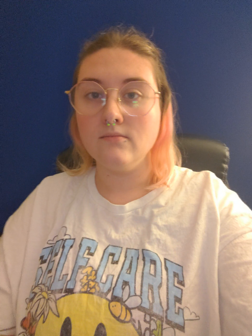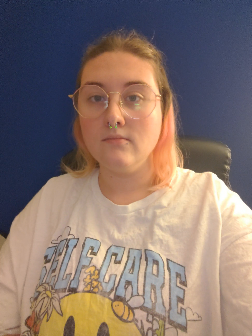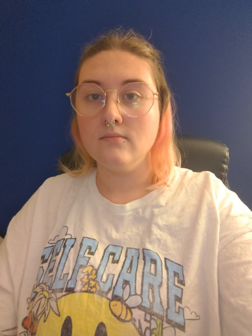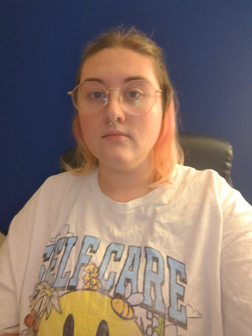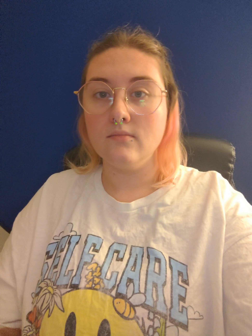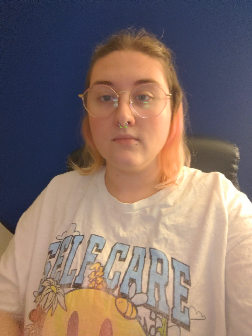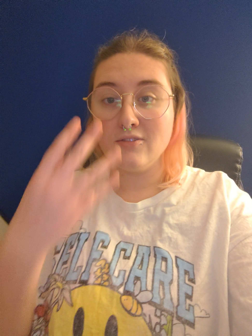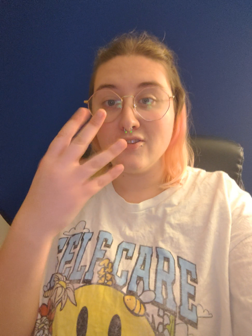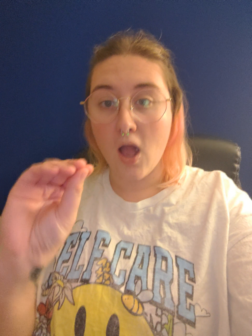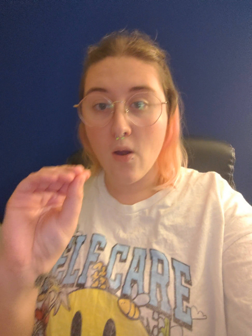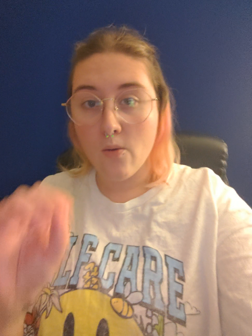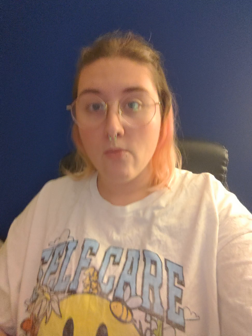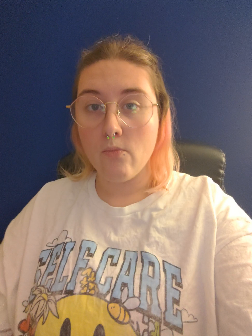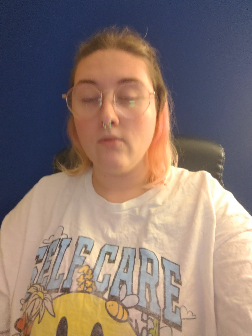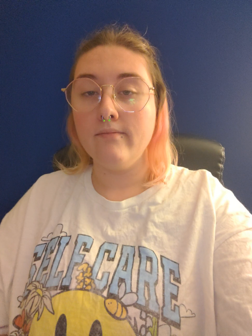go